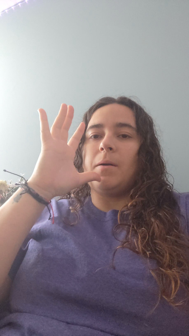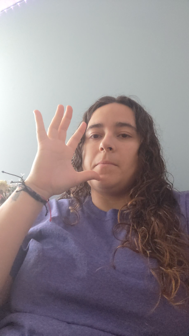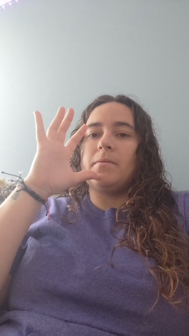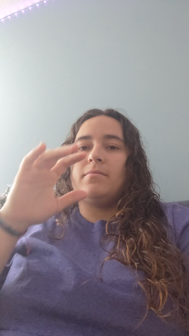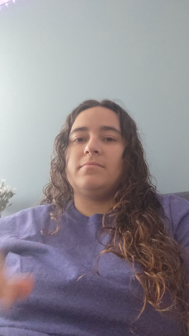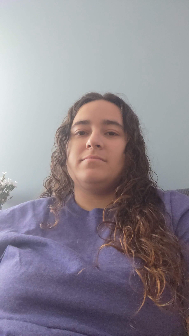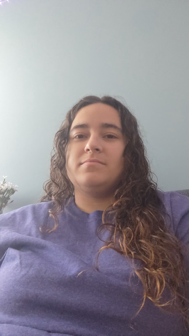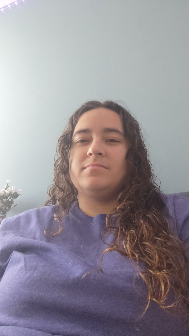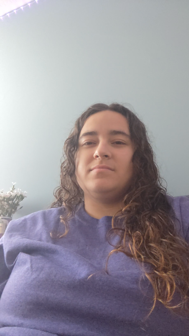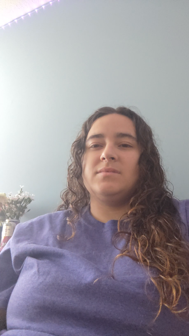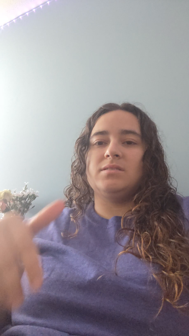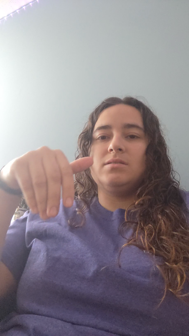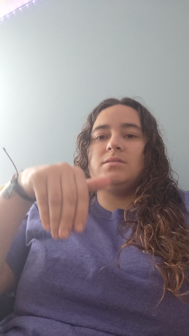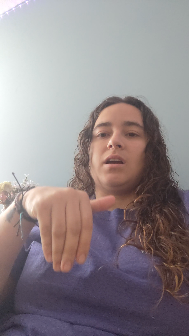night night